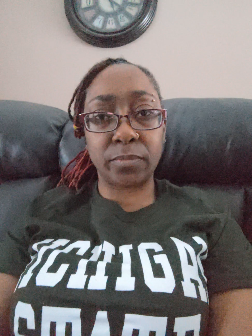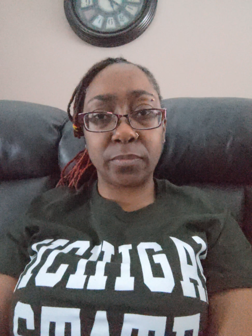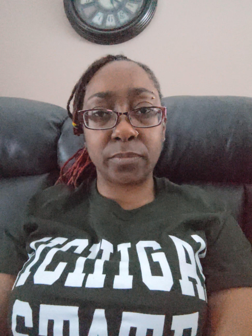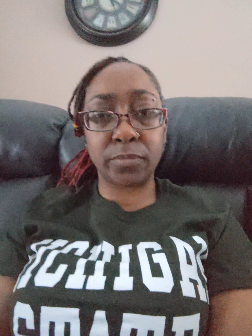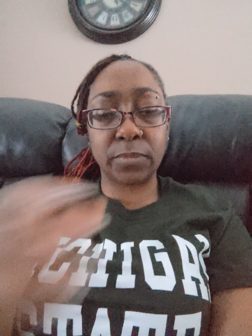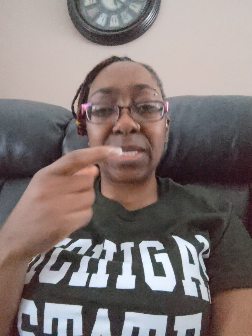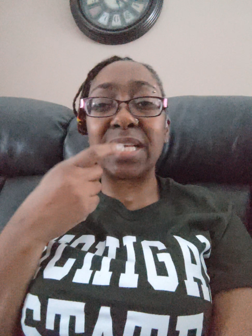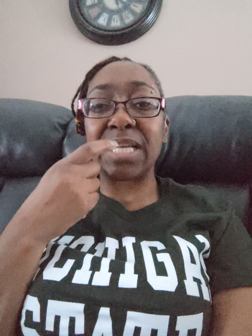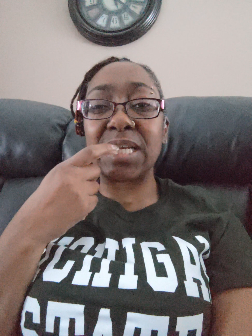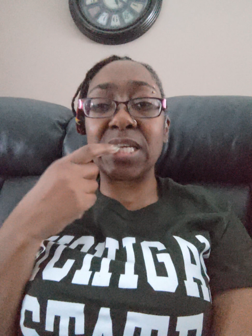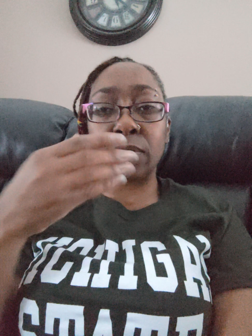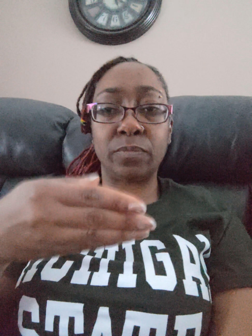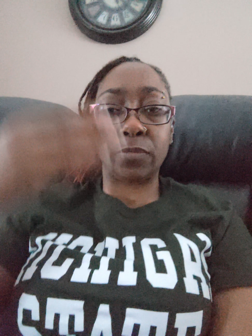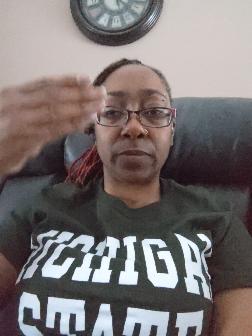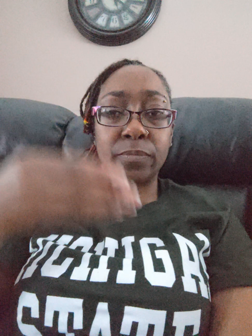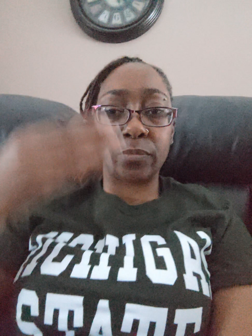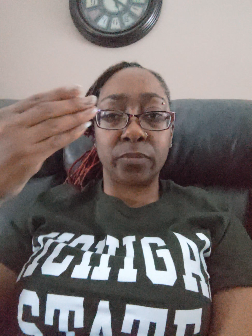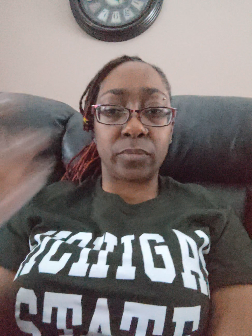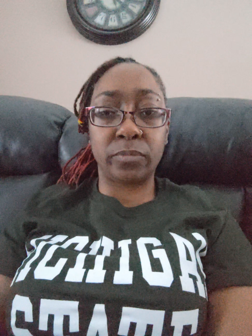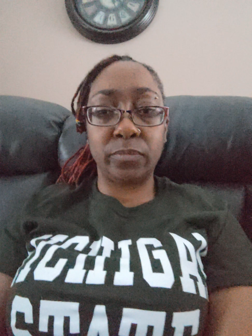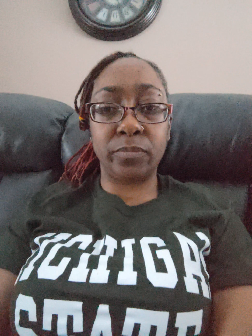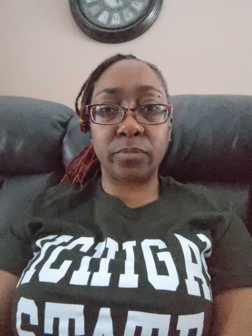window